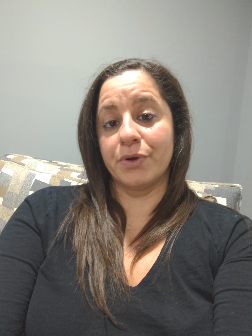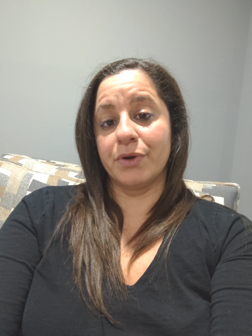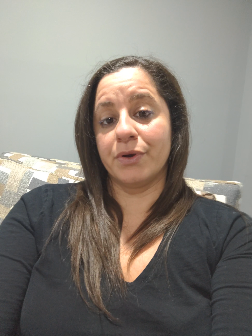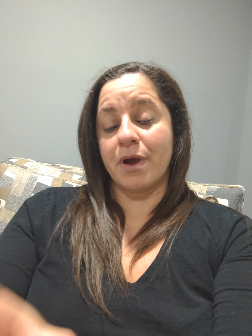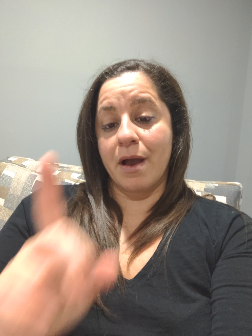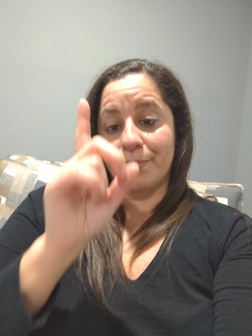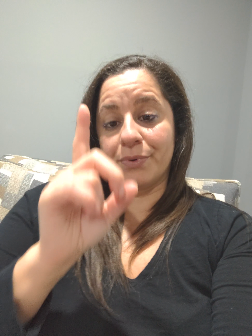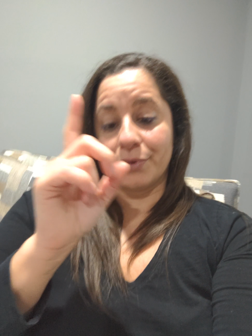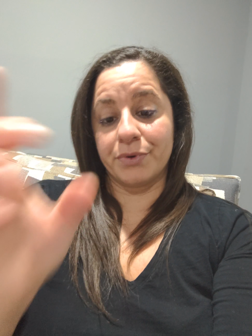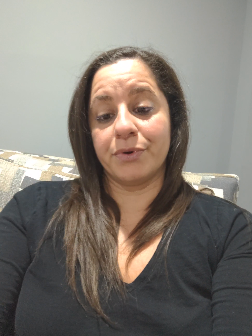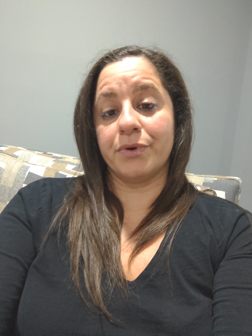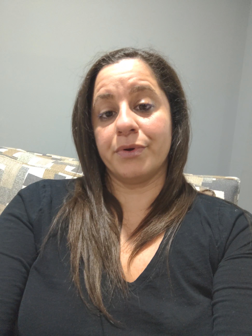up